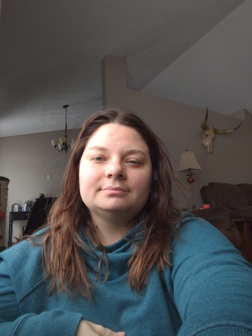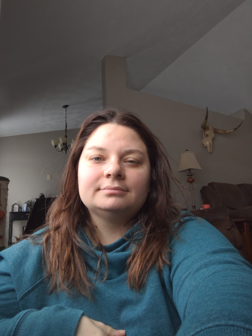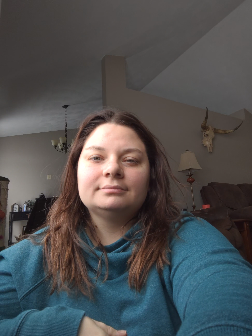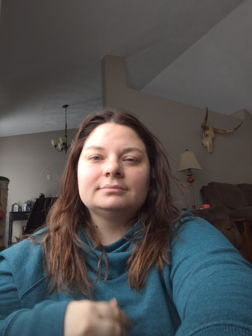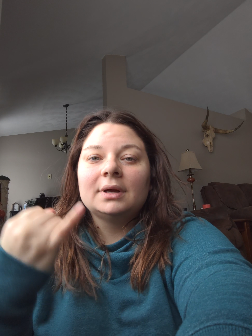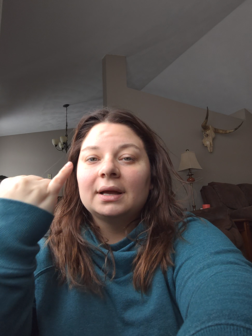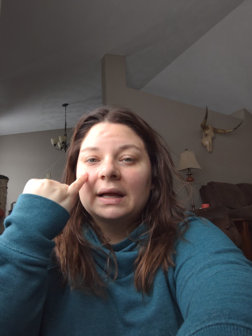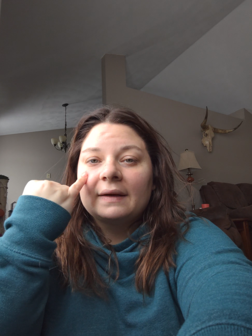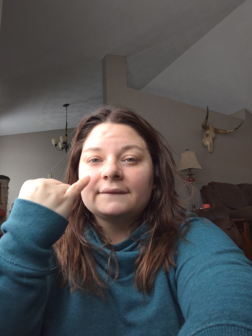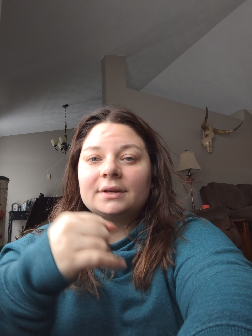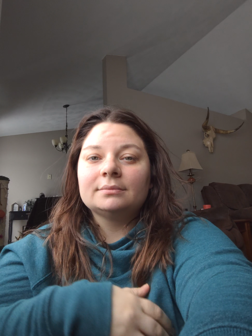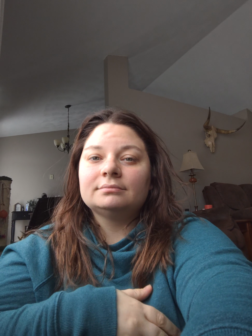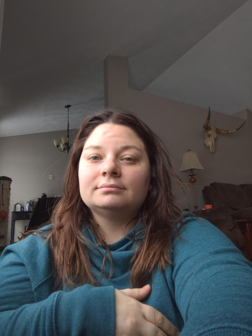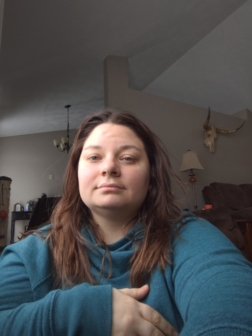if